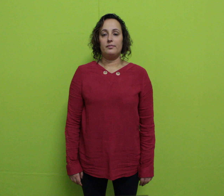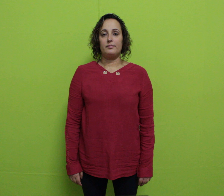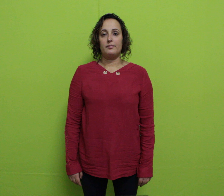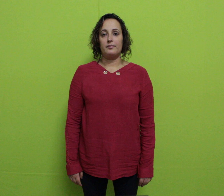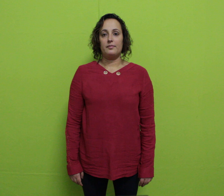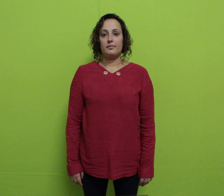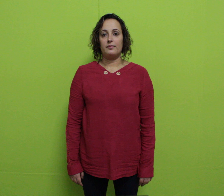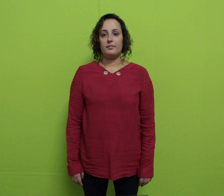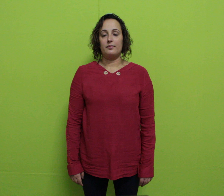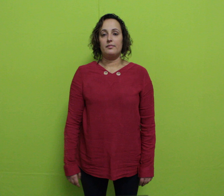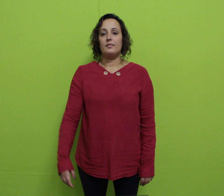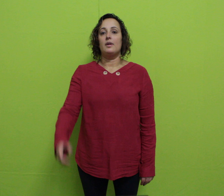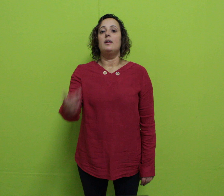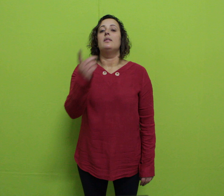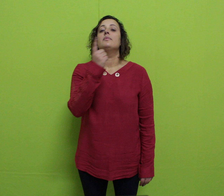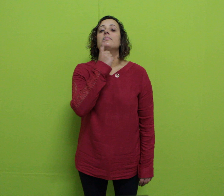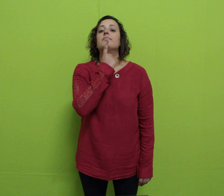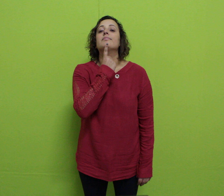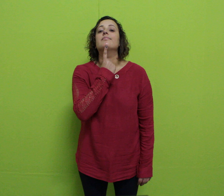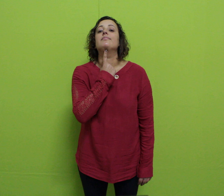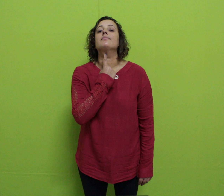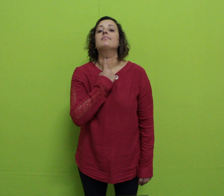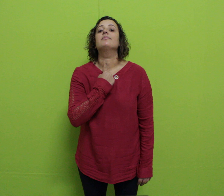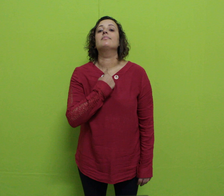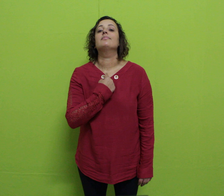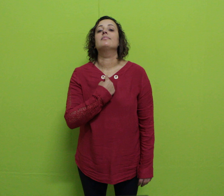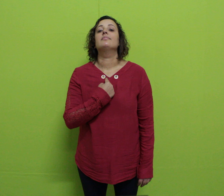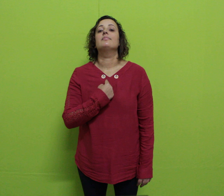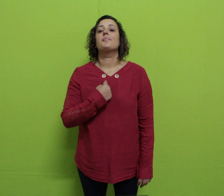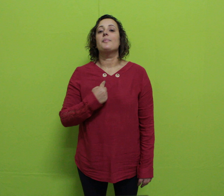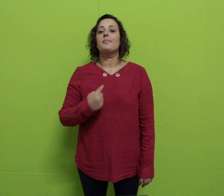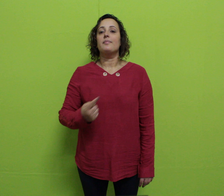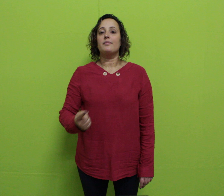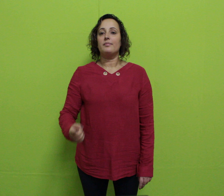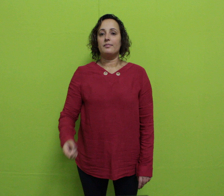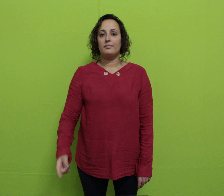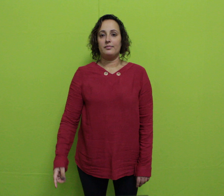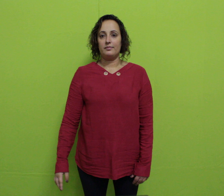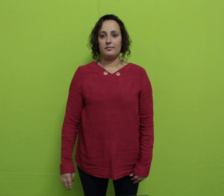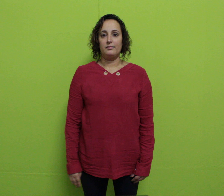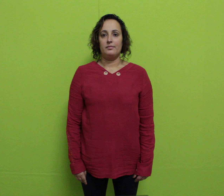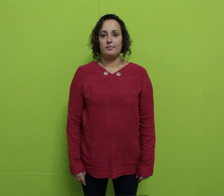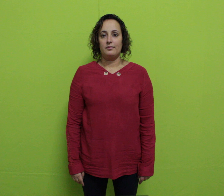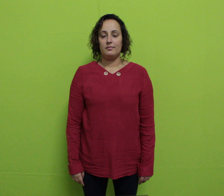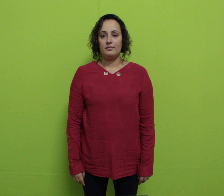vontade